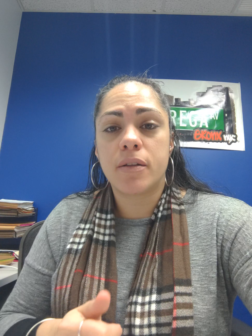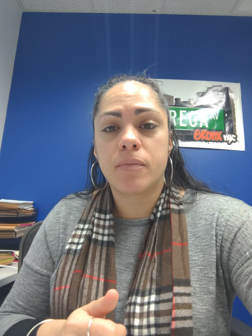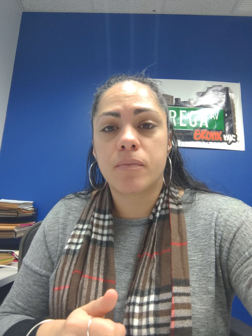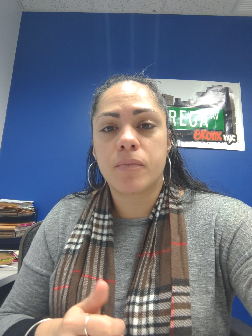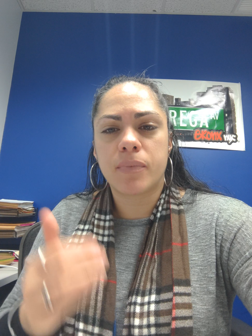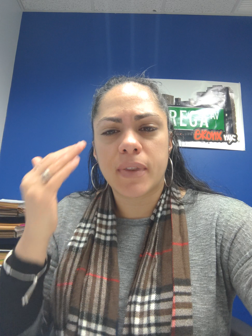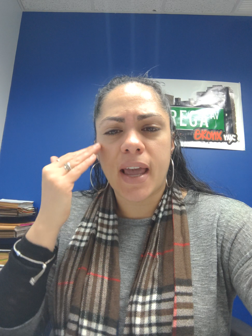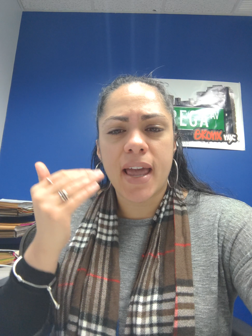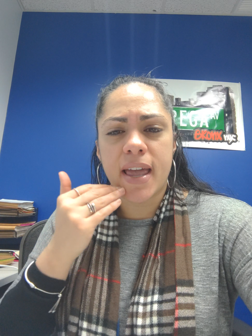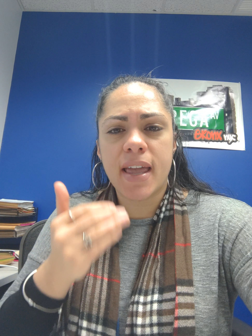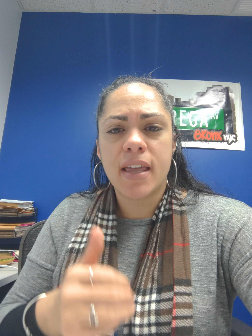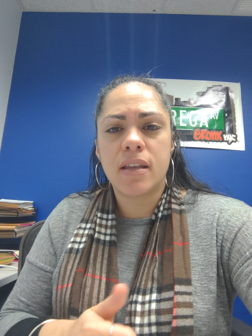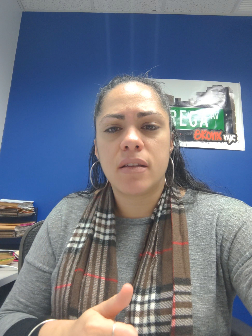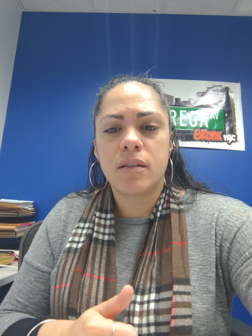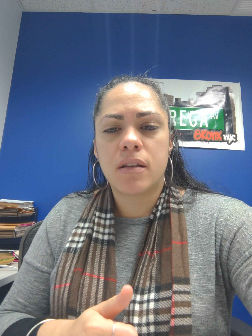head